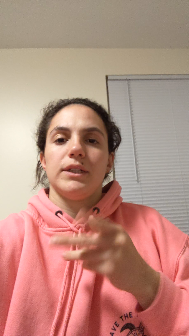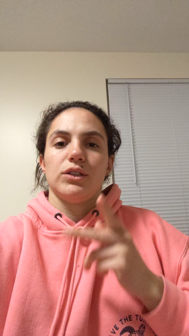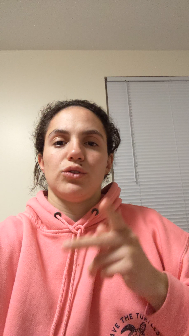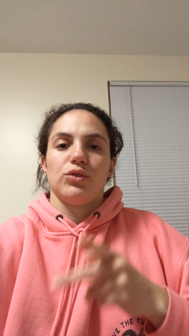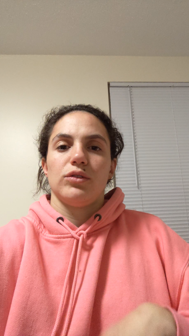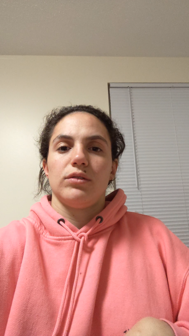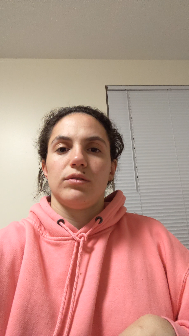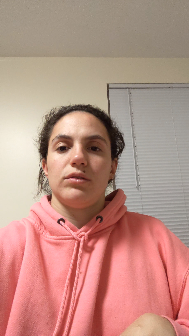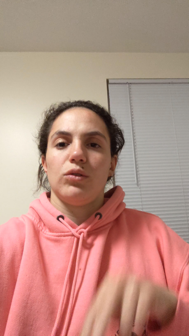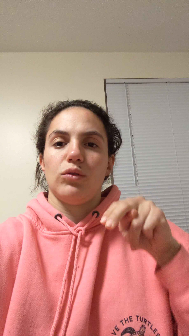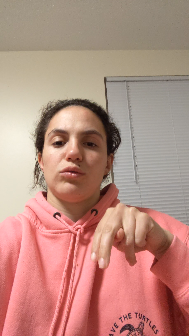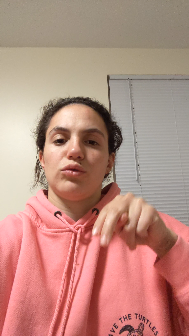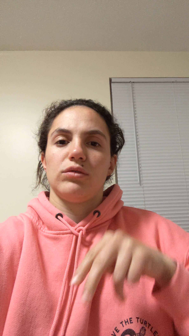nurse